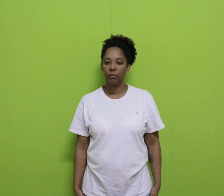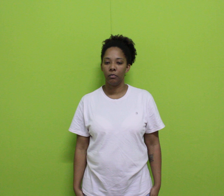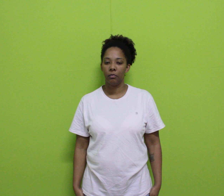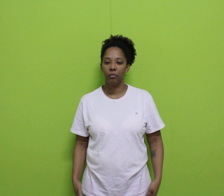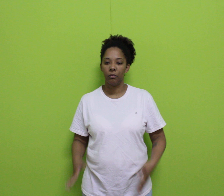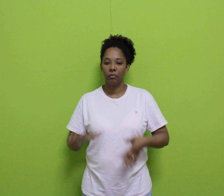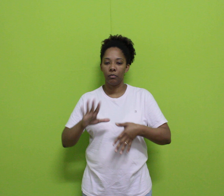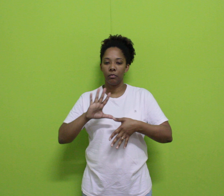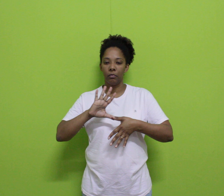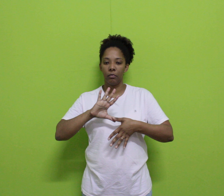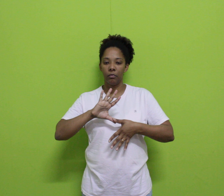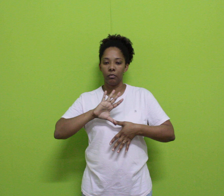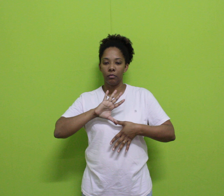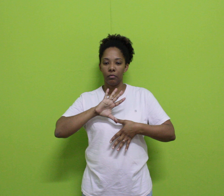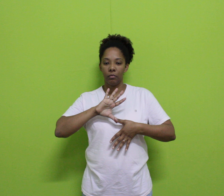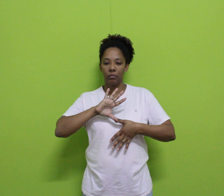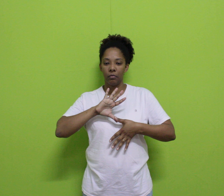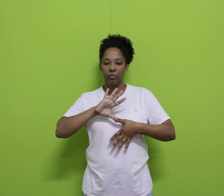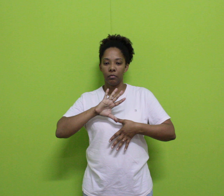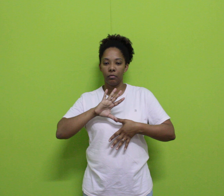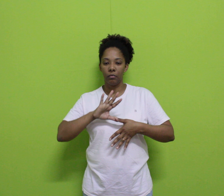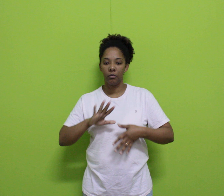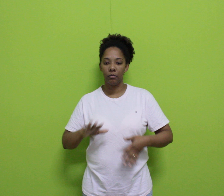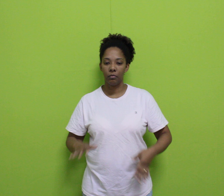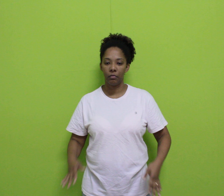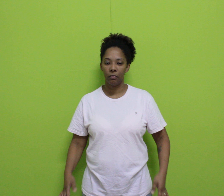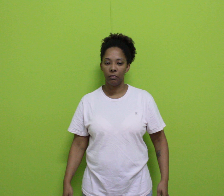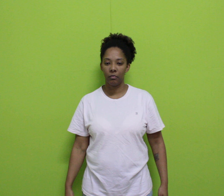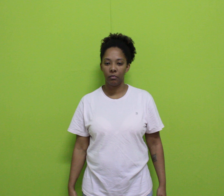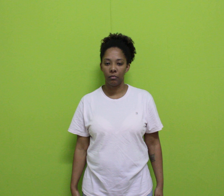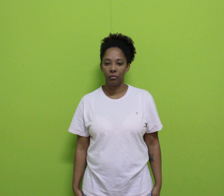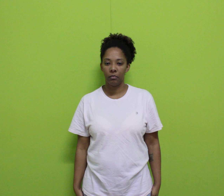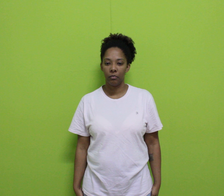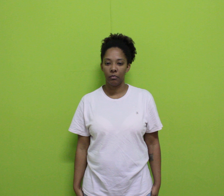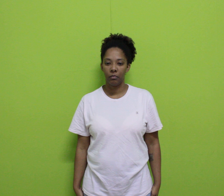América